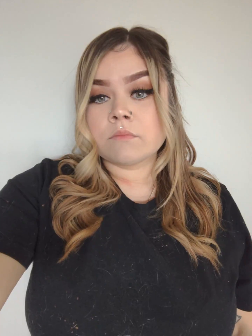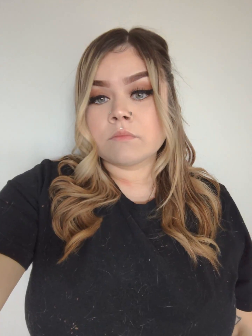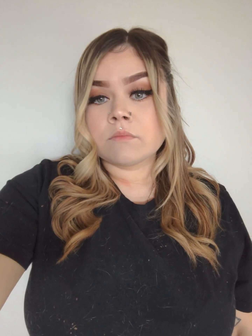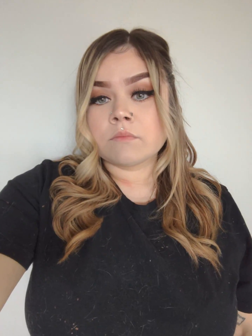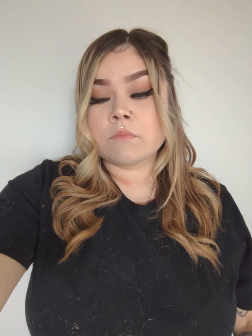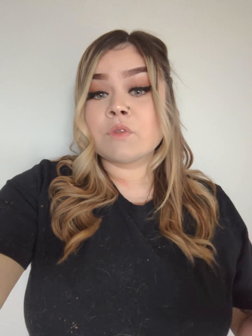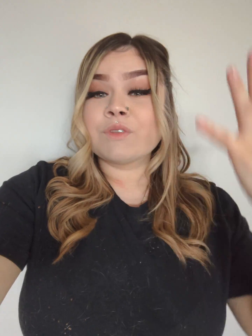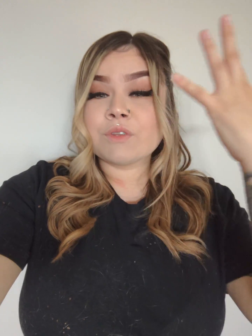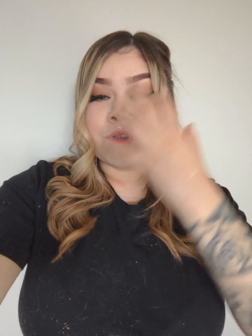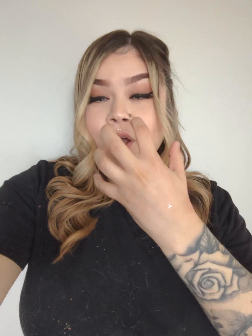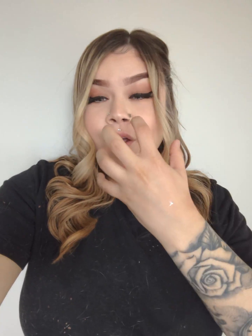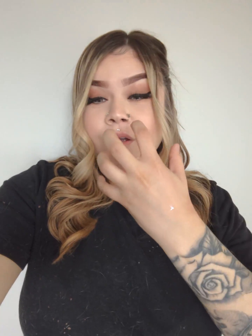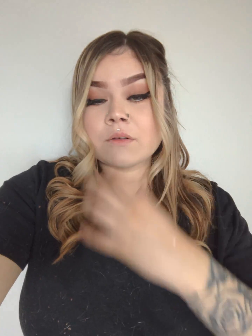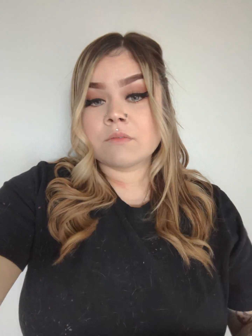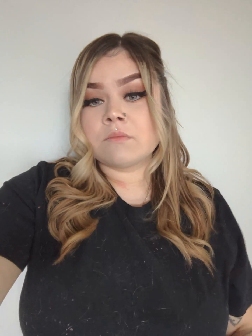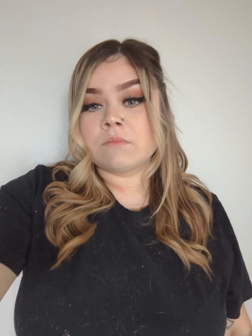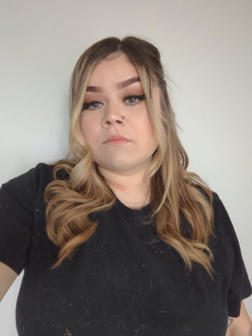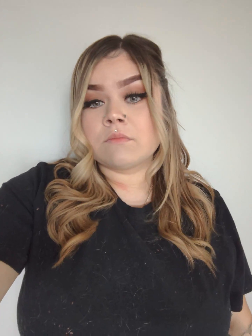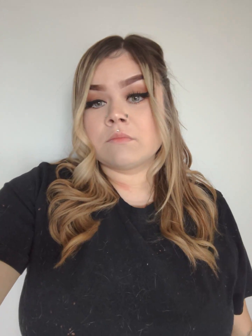dark